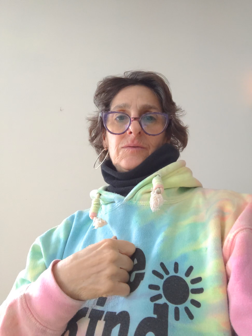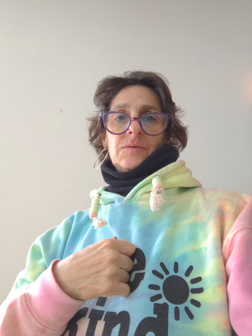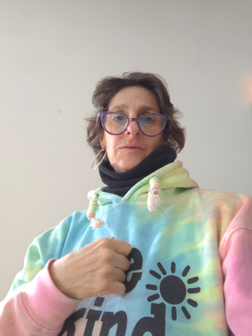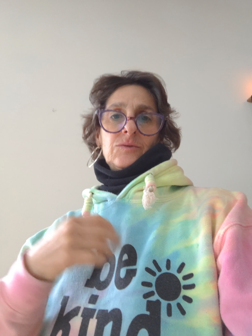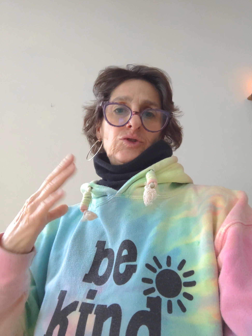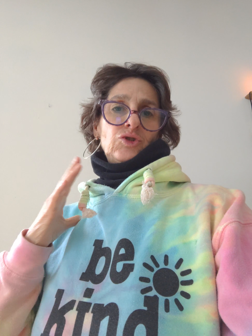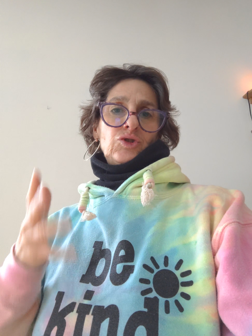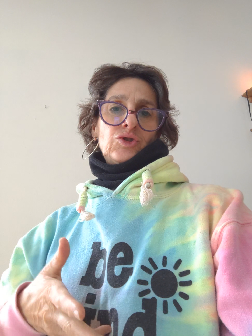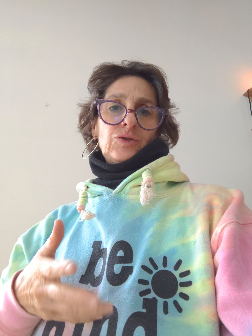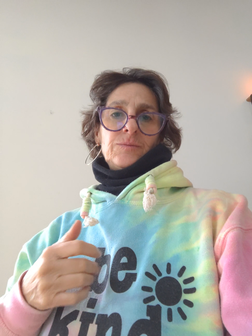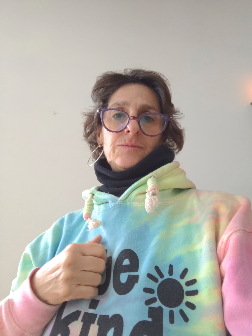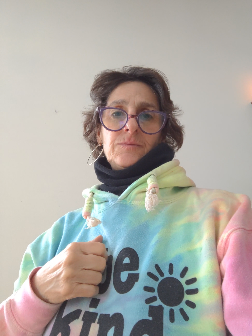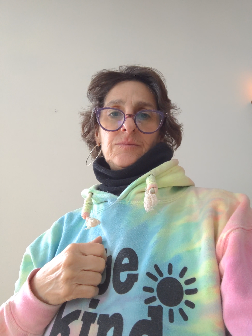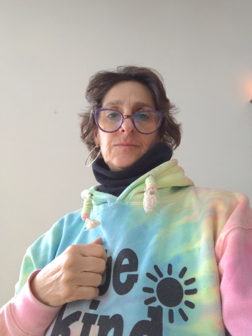shirt